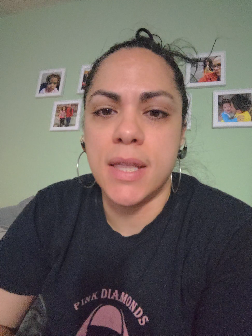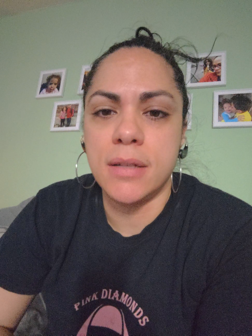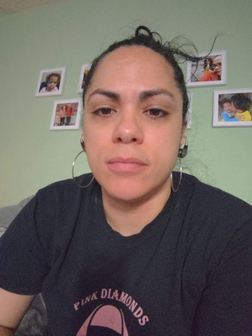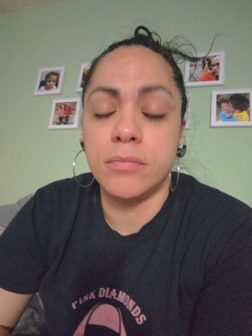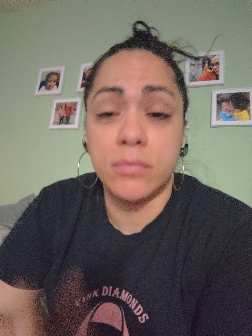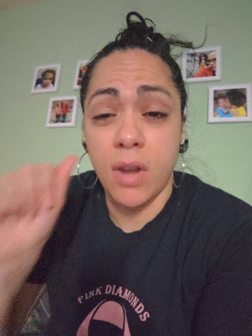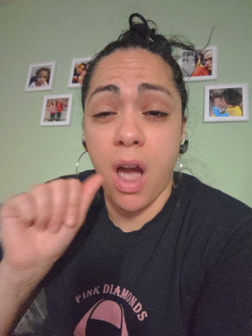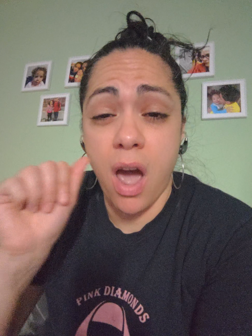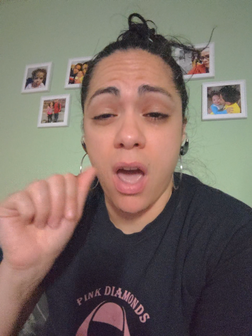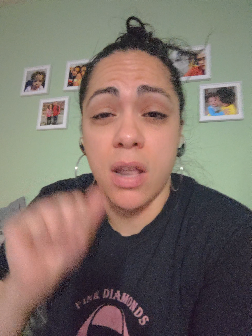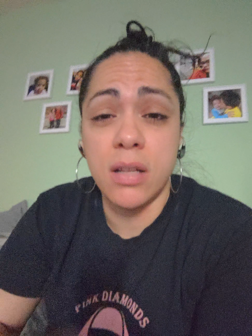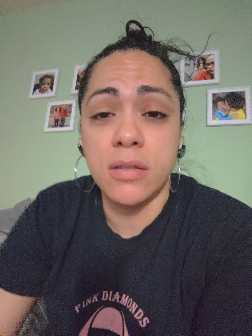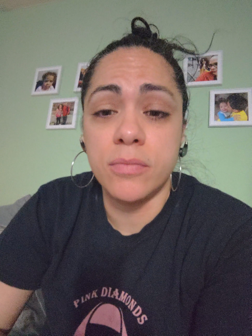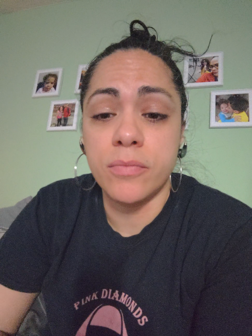aunt